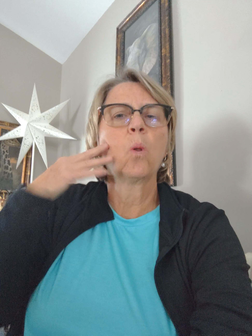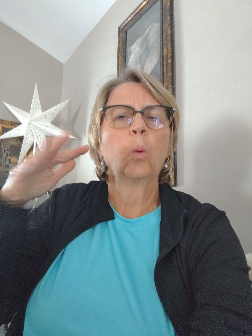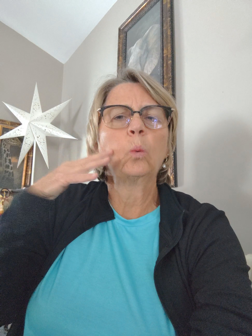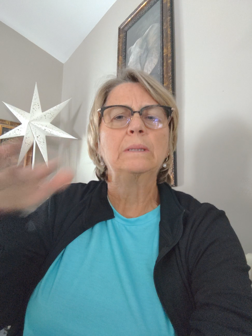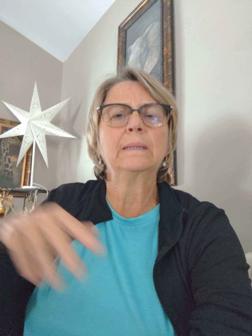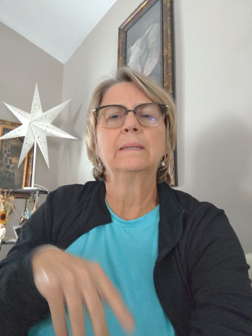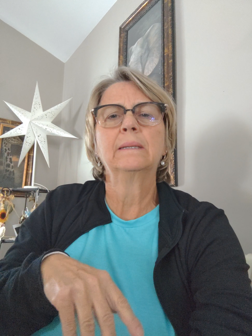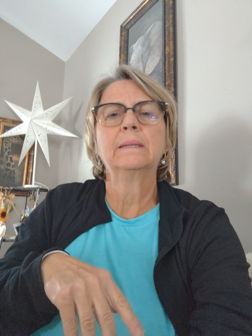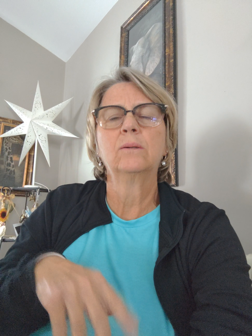noisy